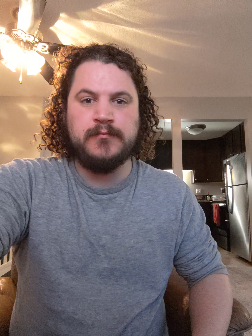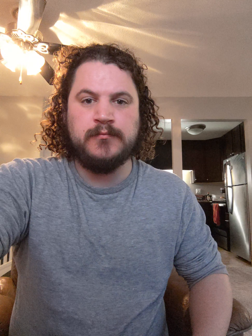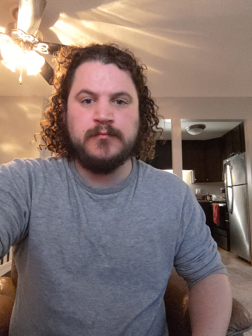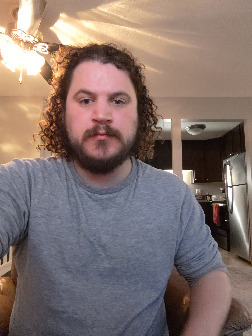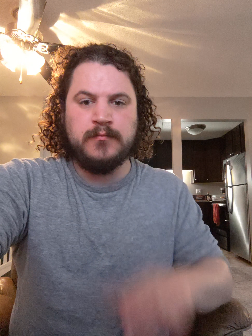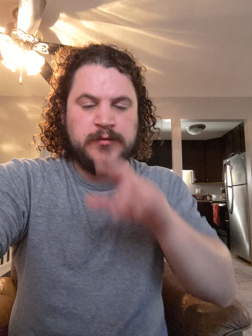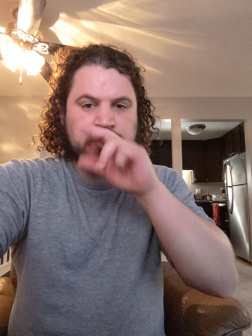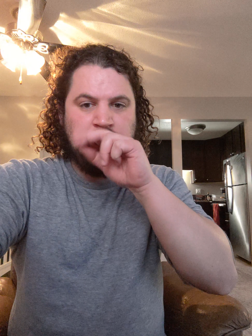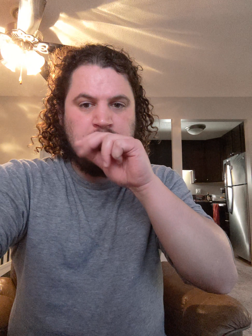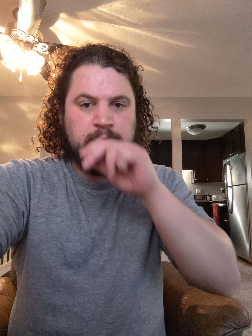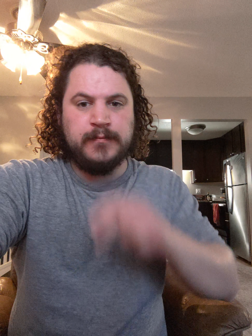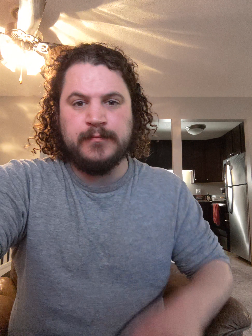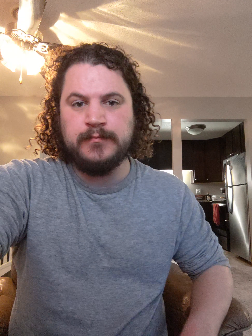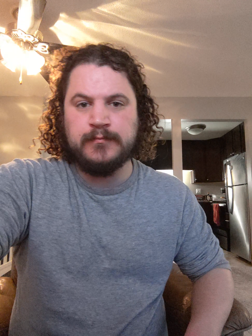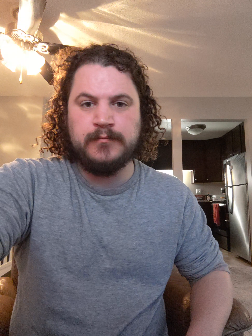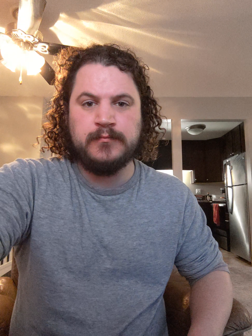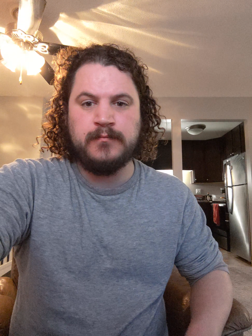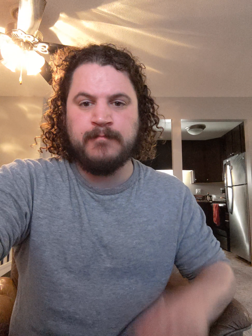duck